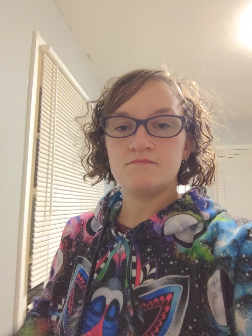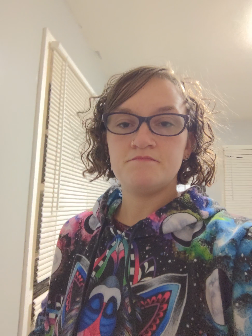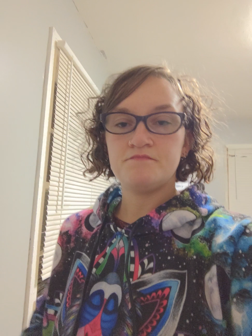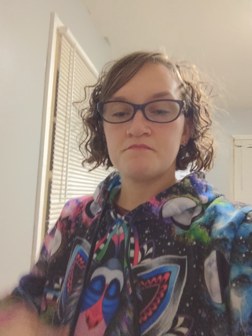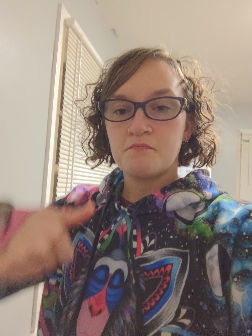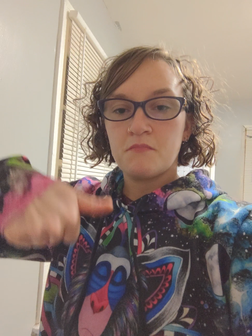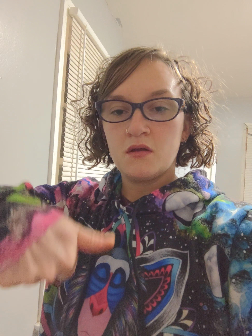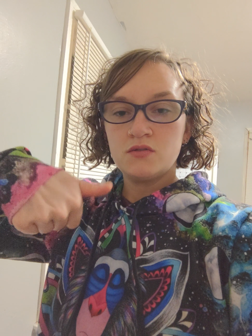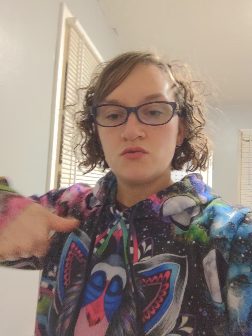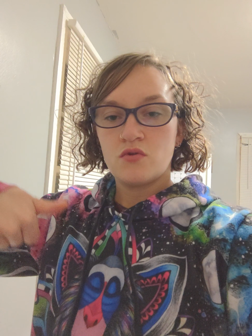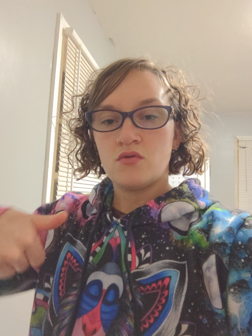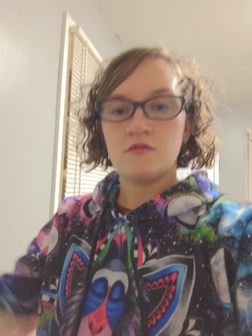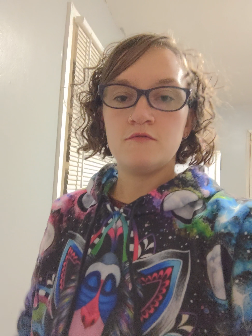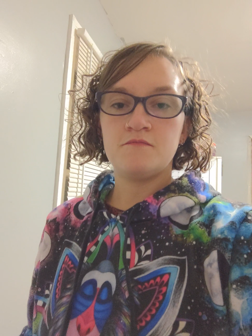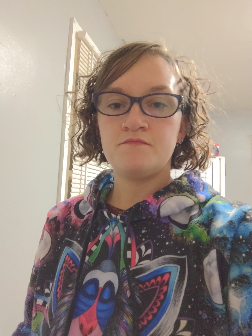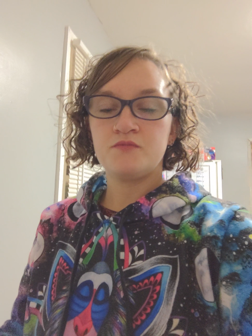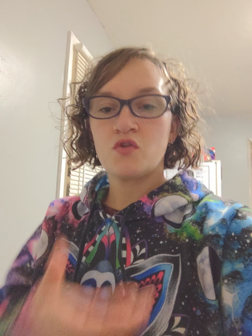puzzle